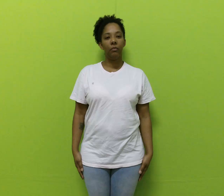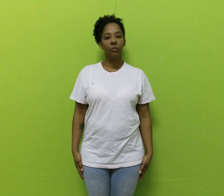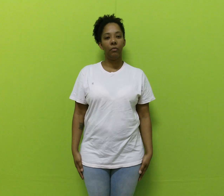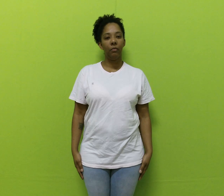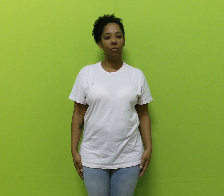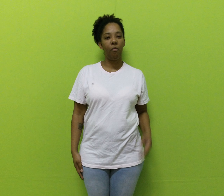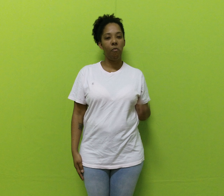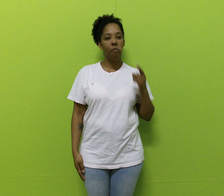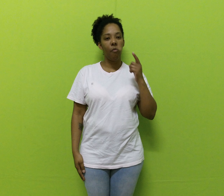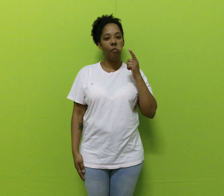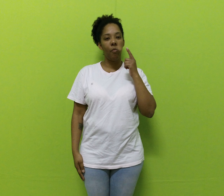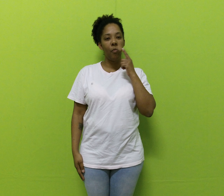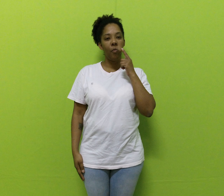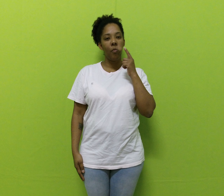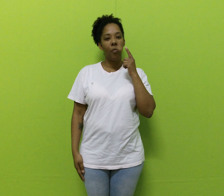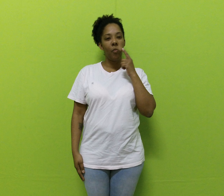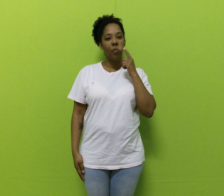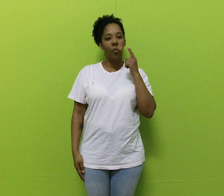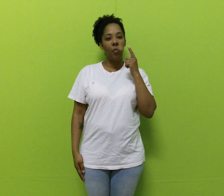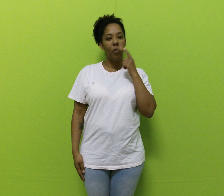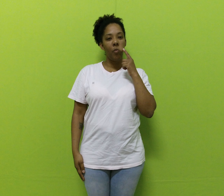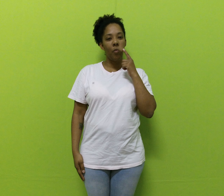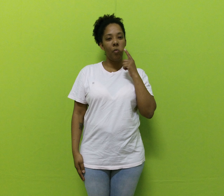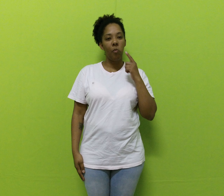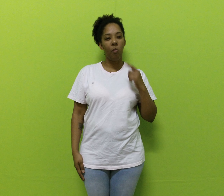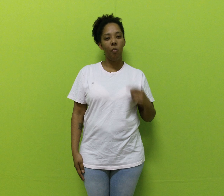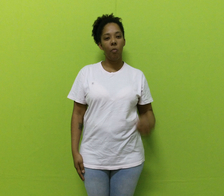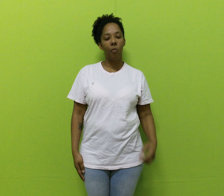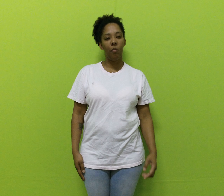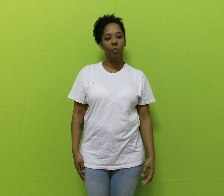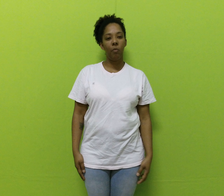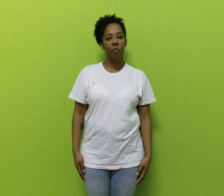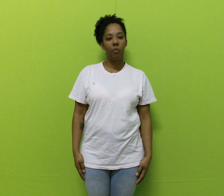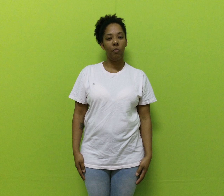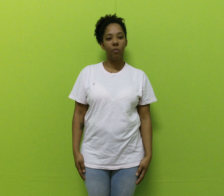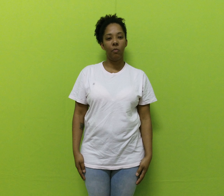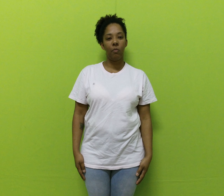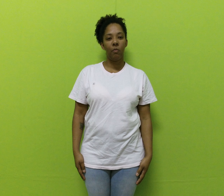bala